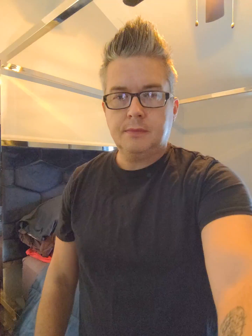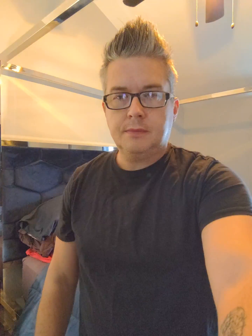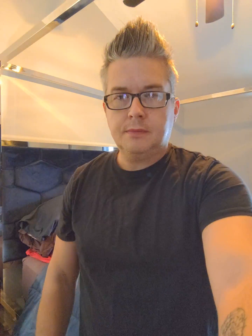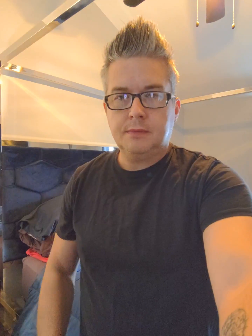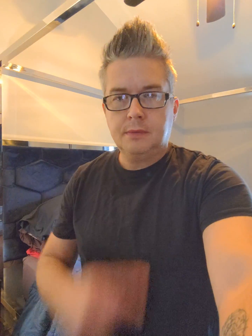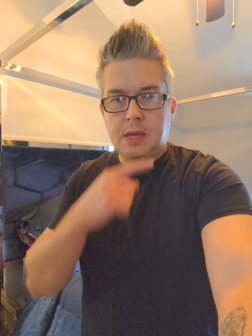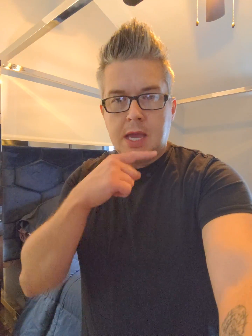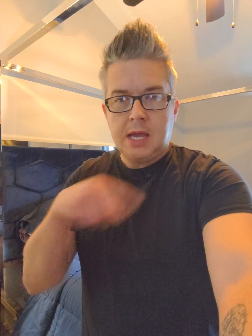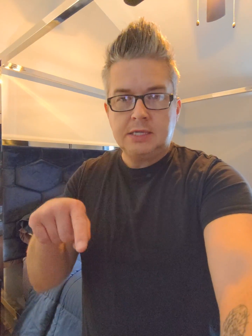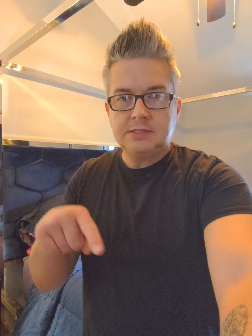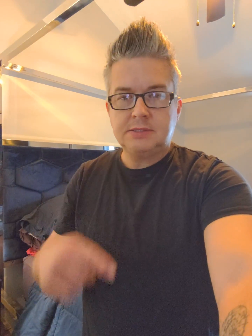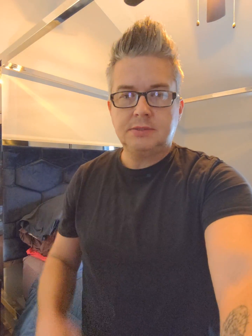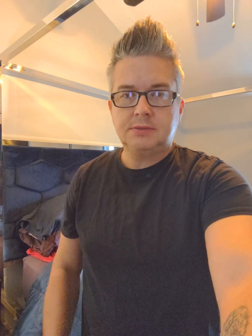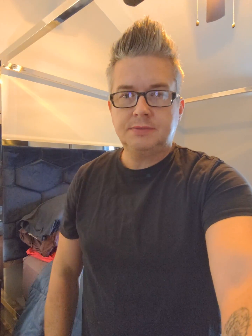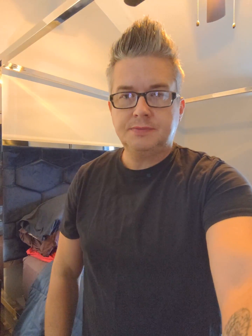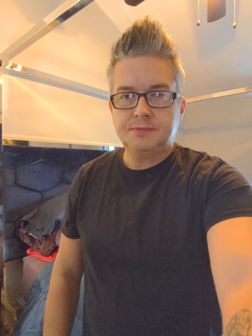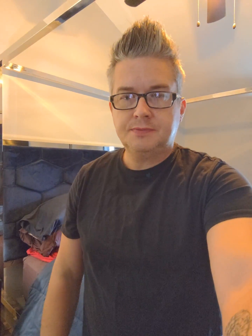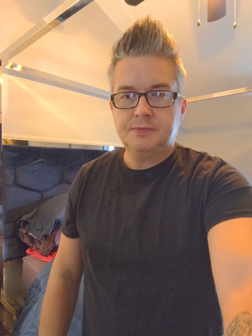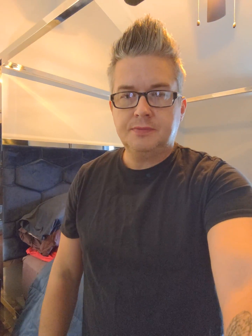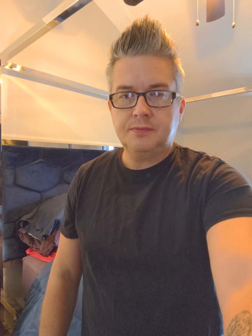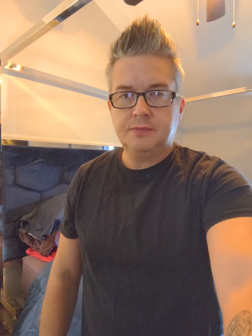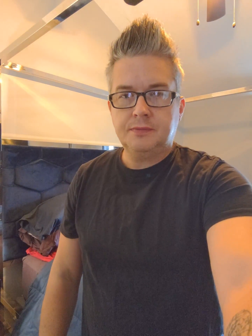cut